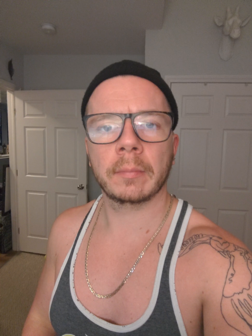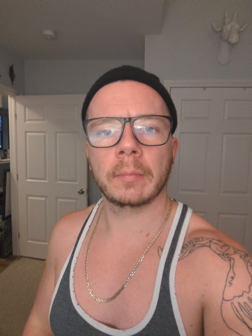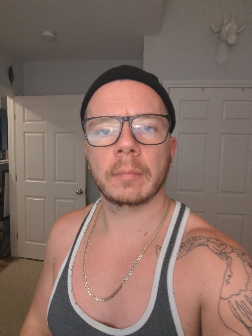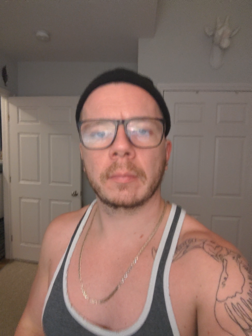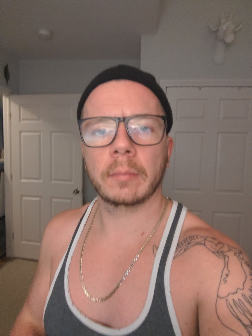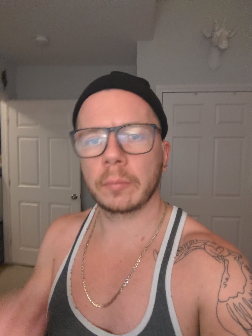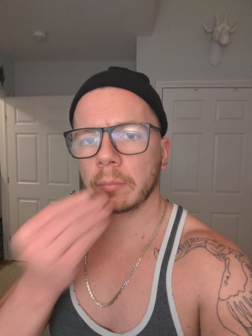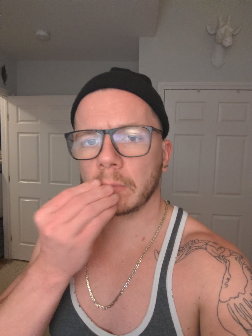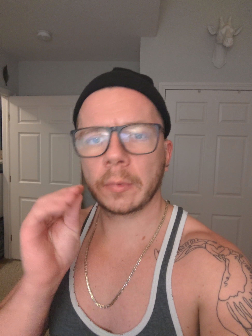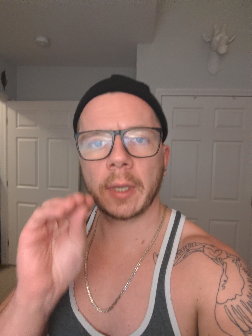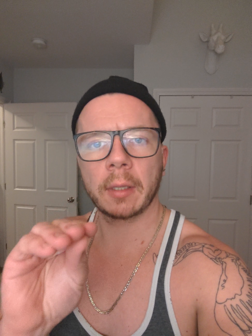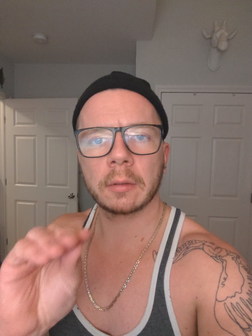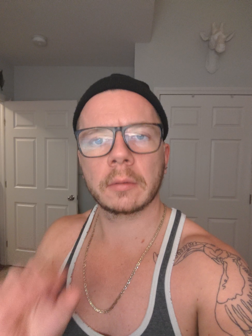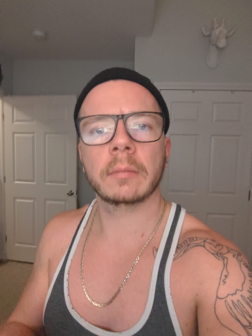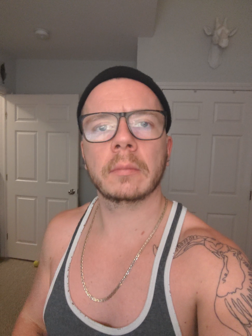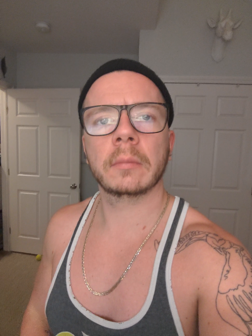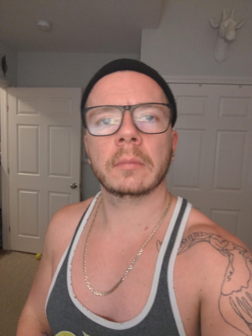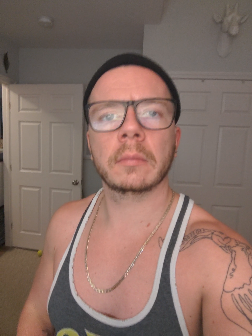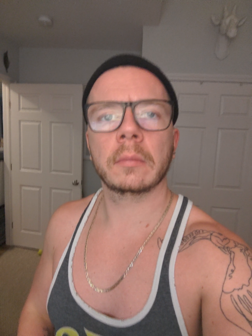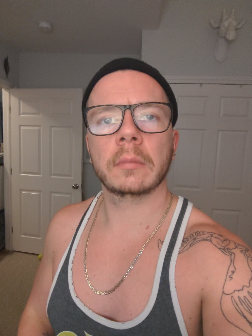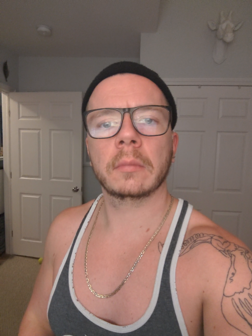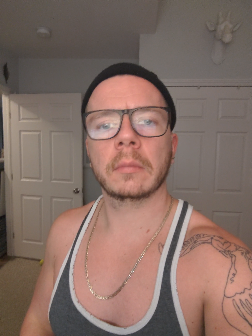kiss